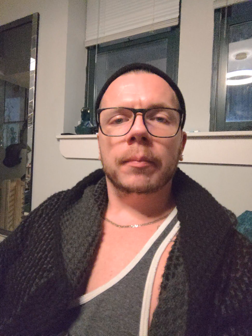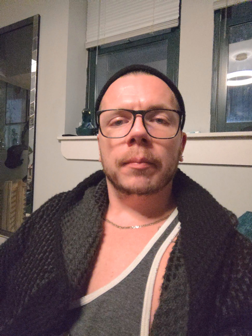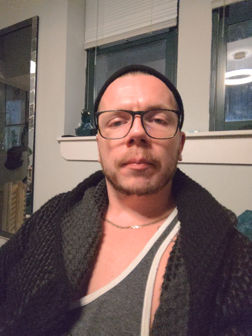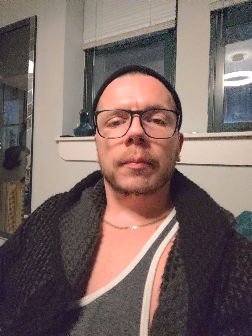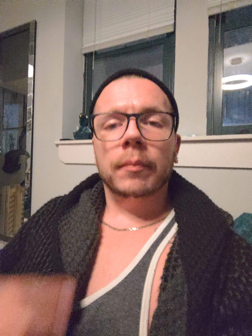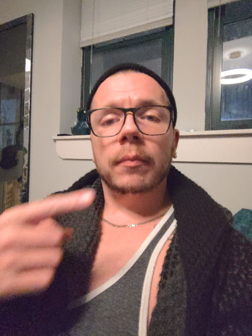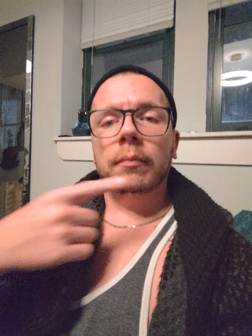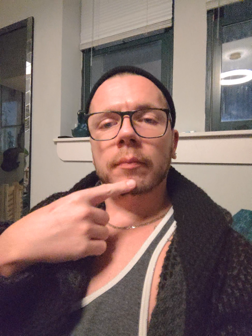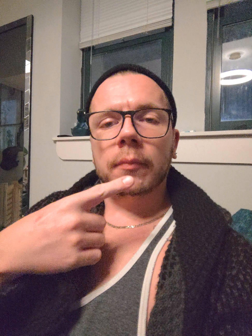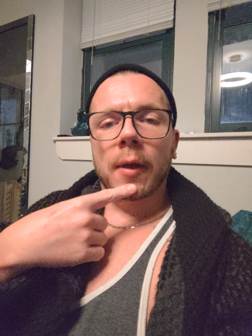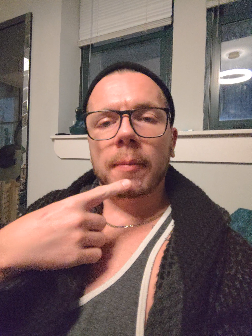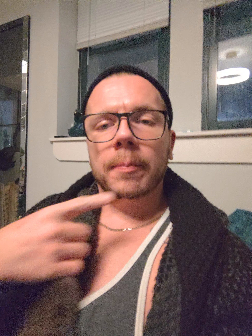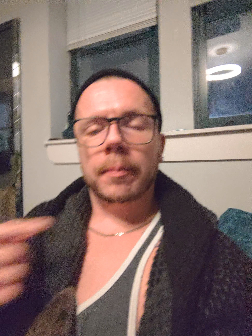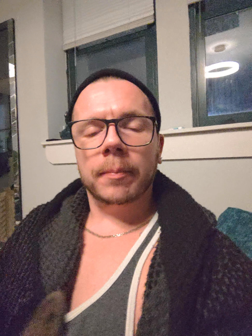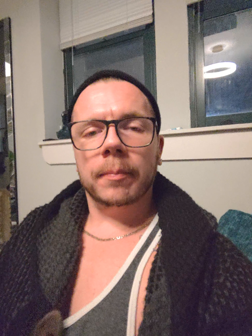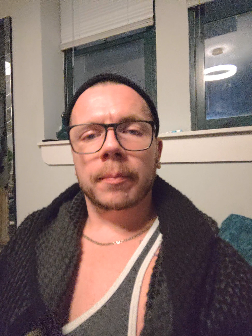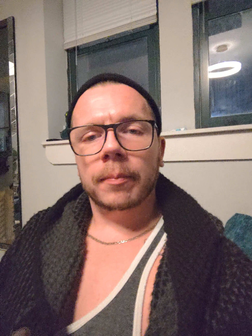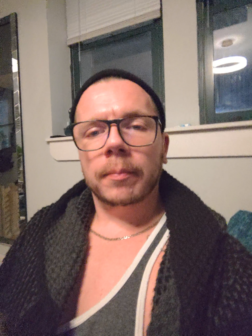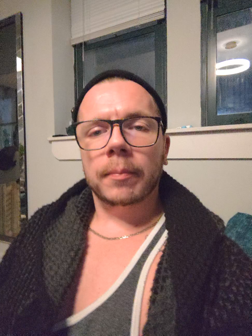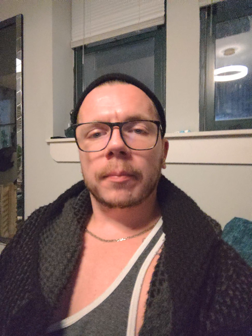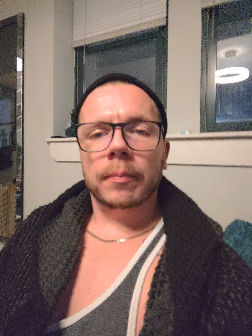say